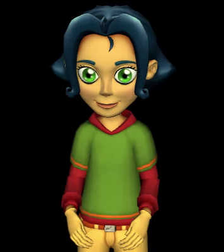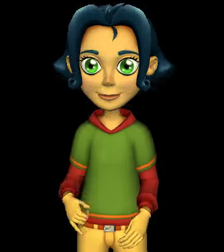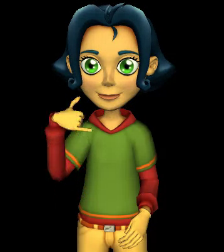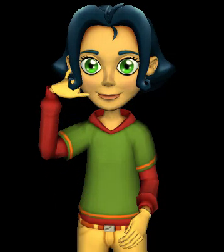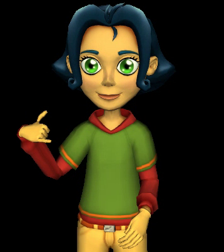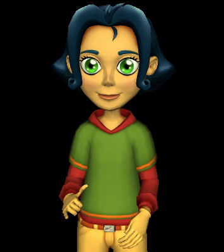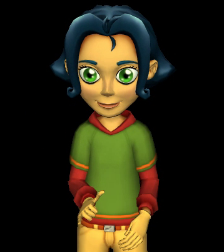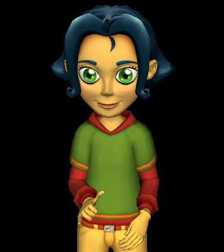يتصل هاتفيا